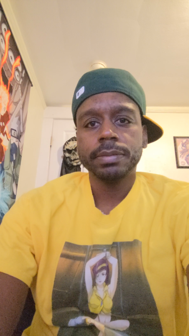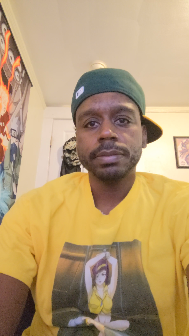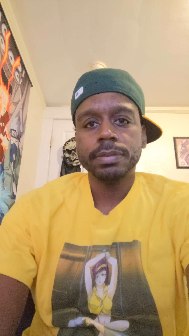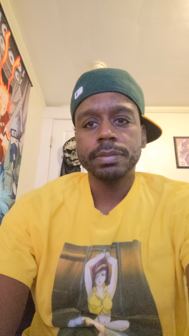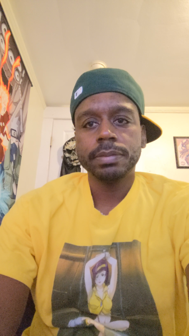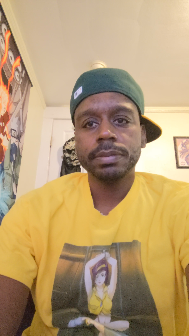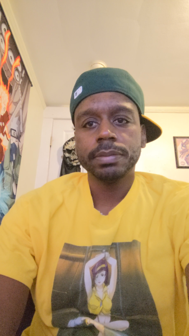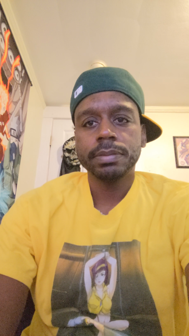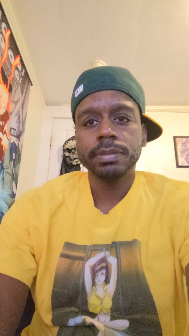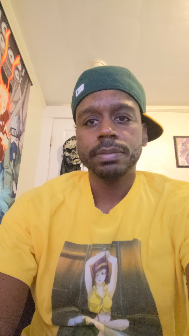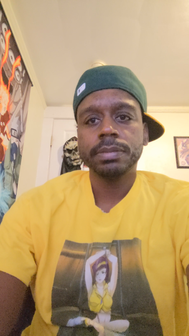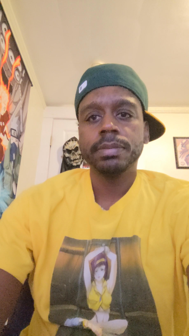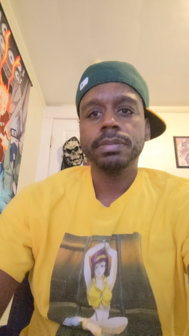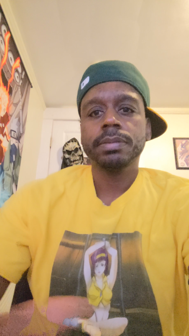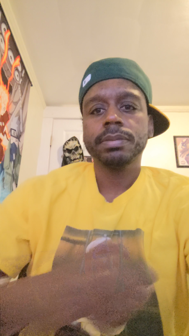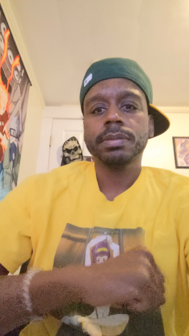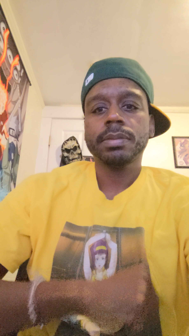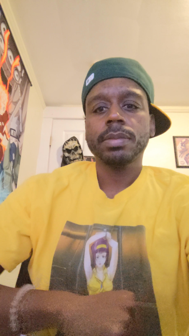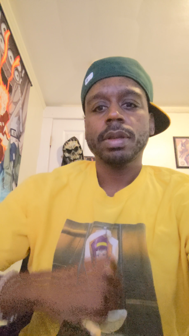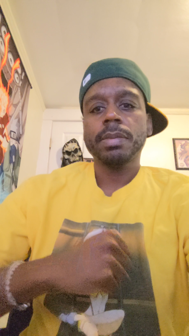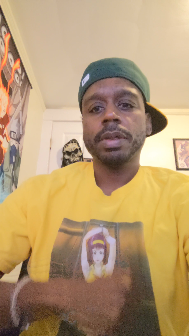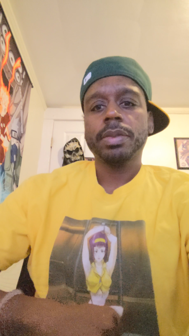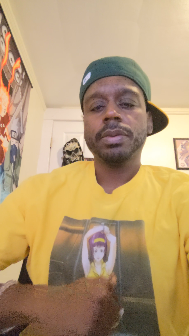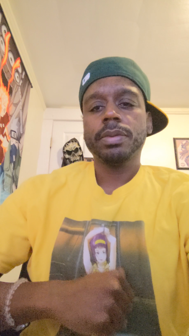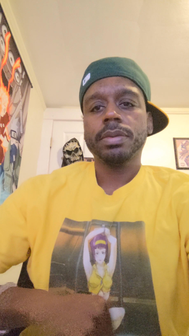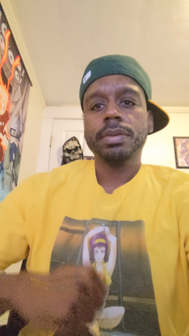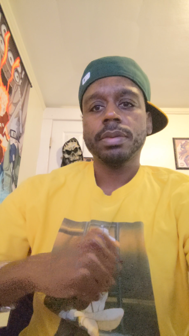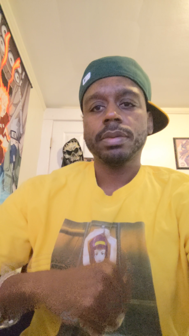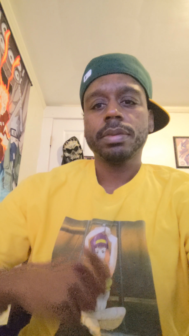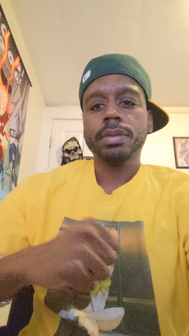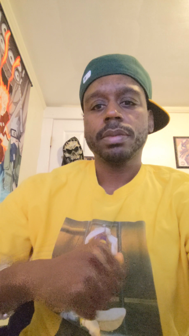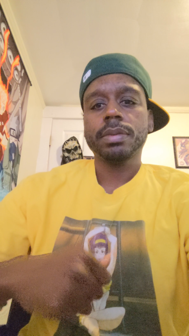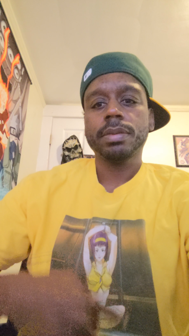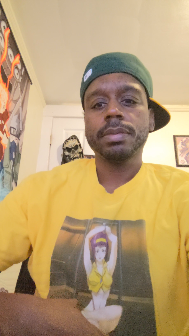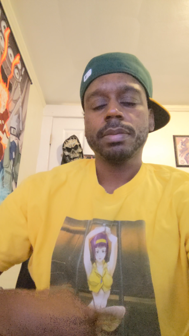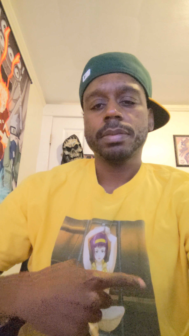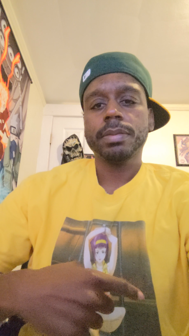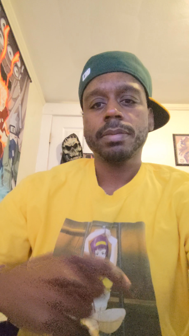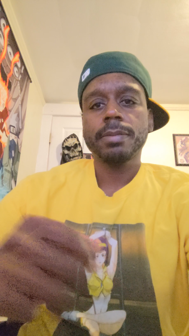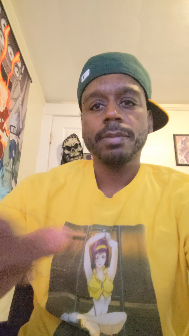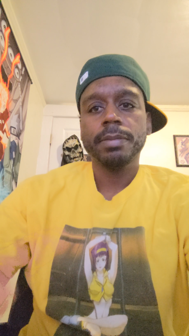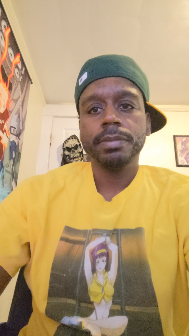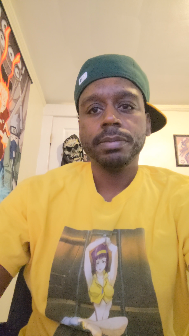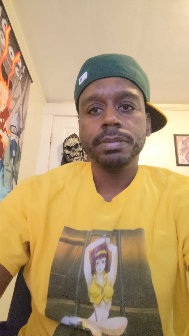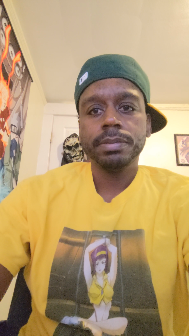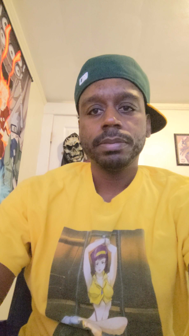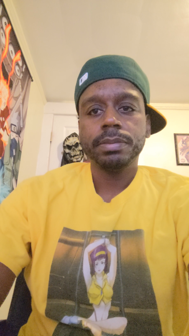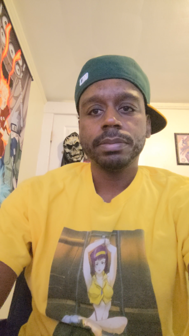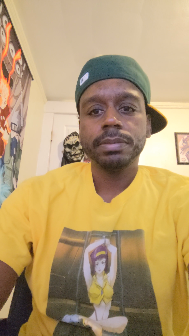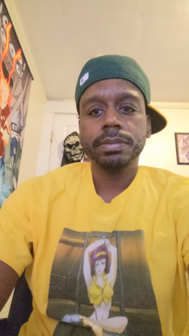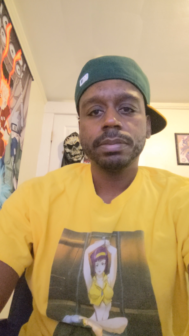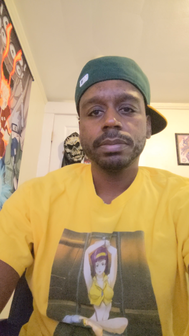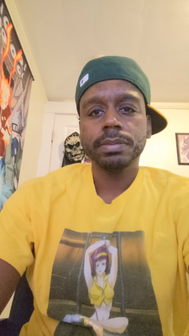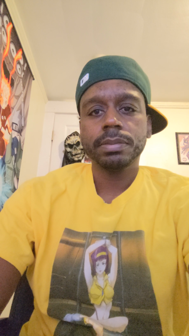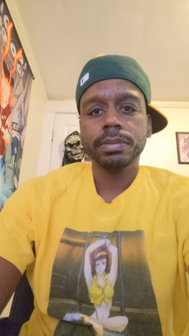belly button